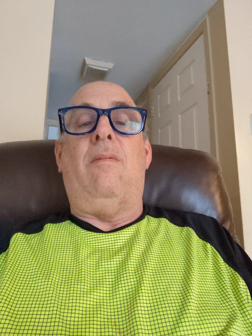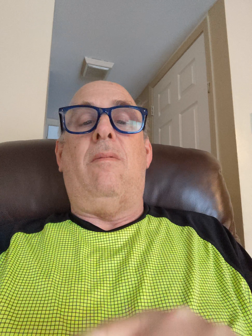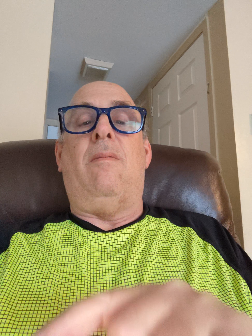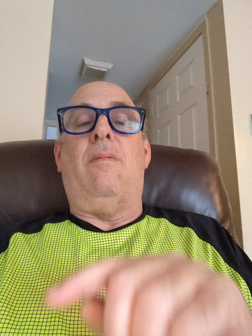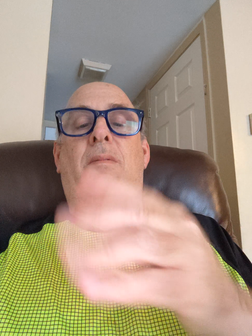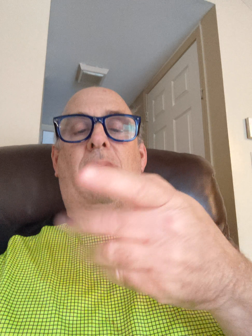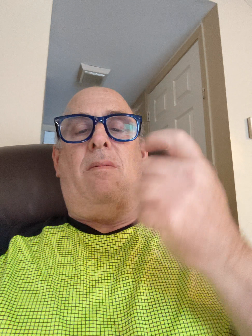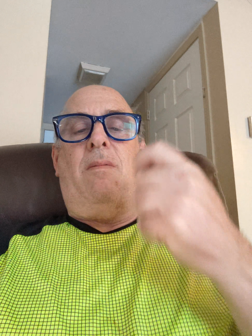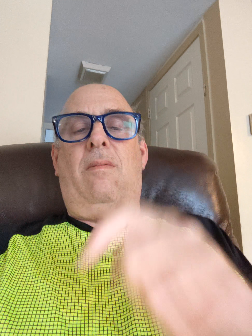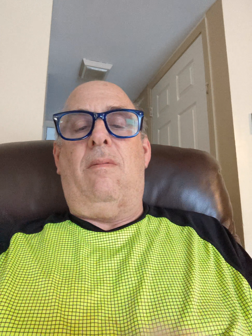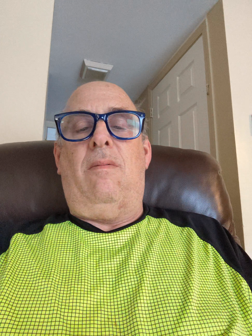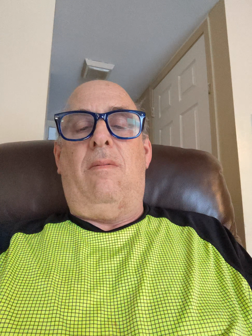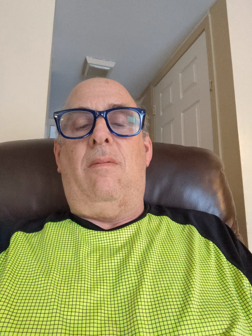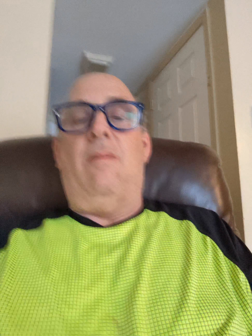fast